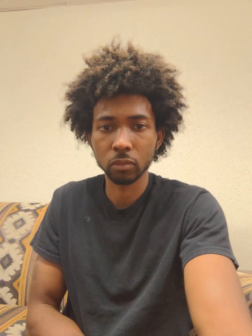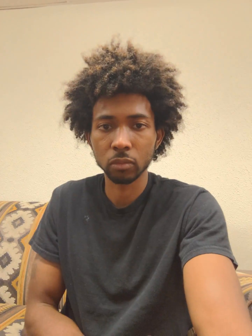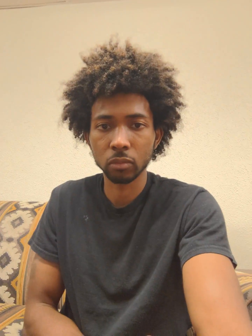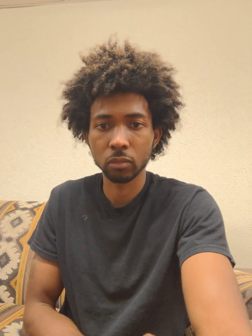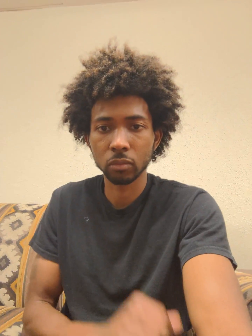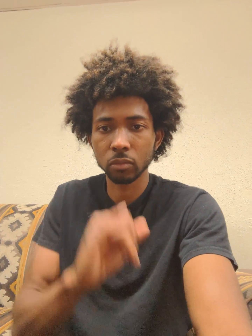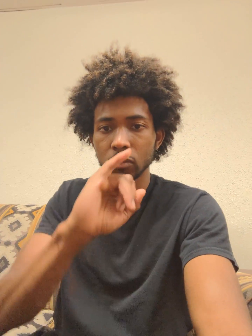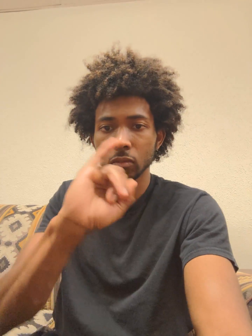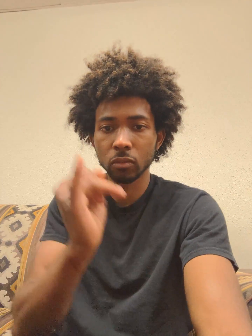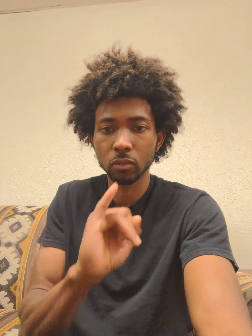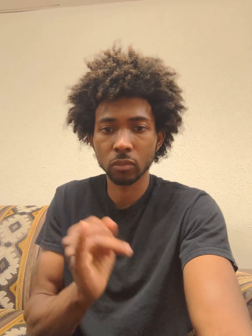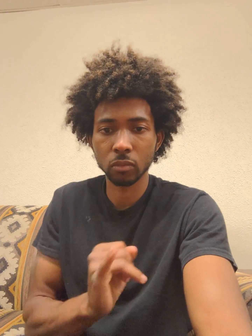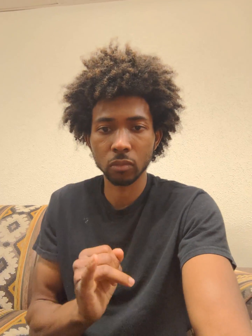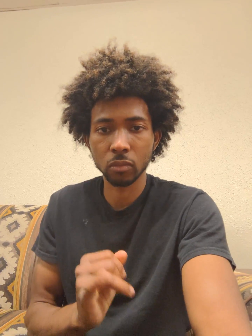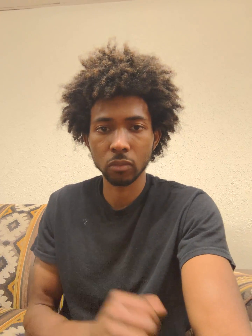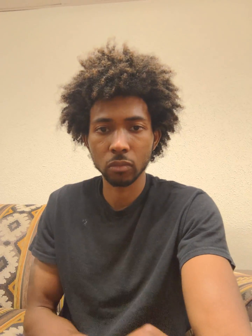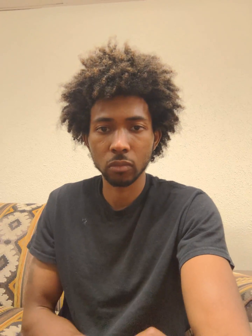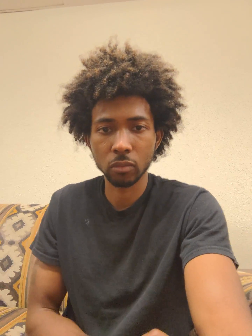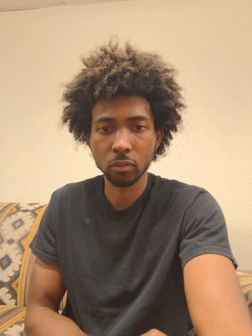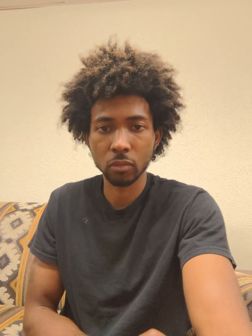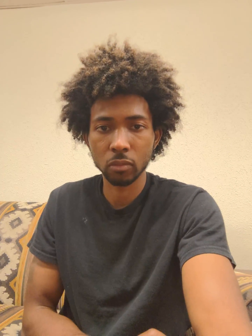draw